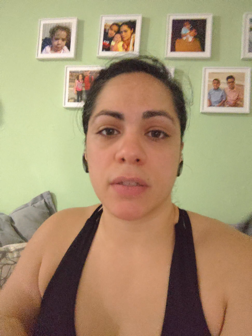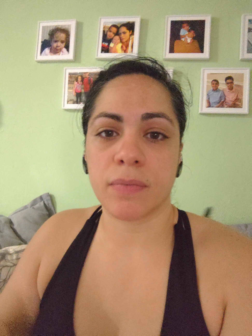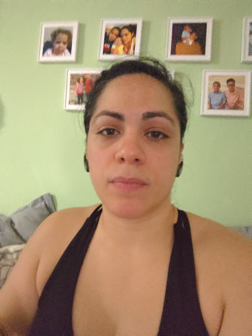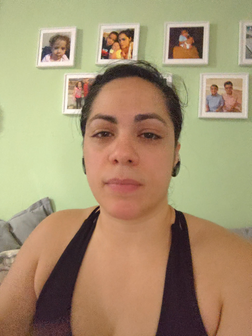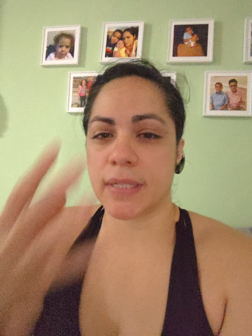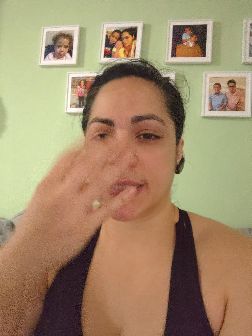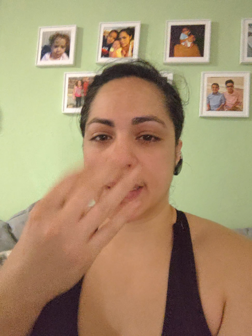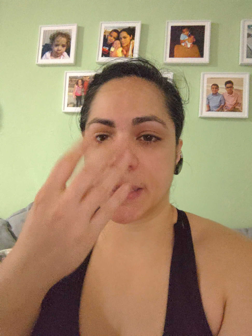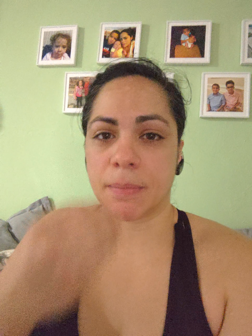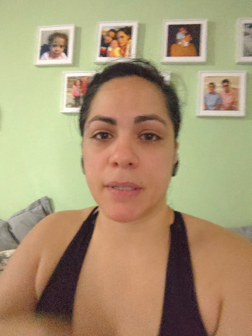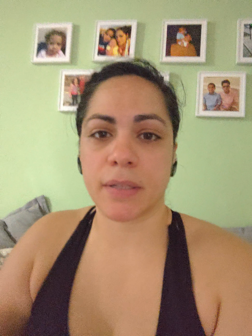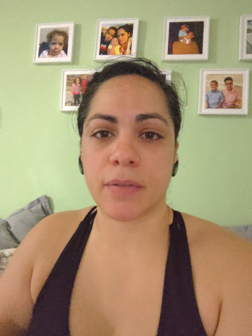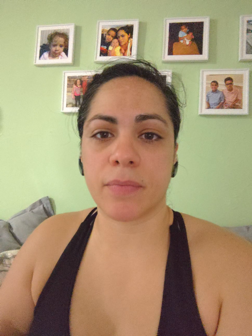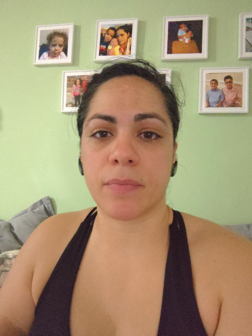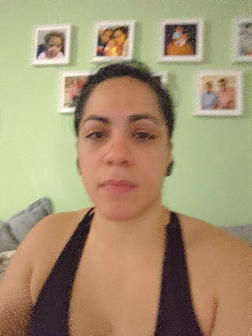sleepy